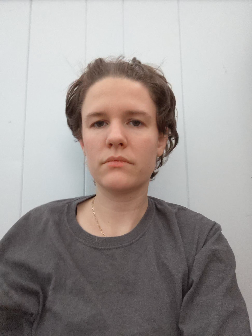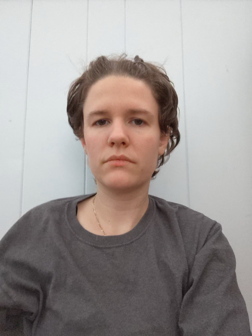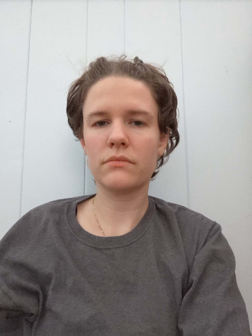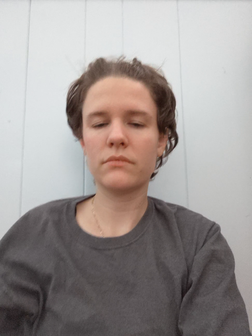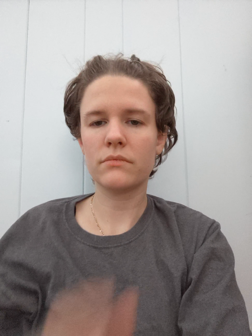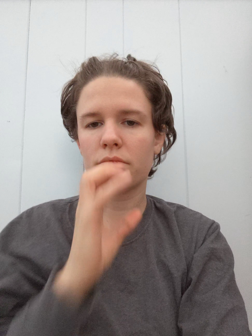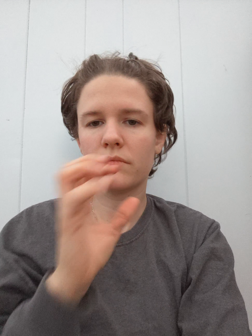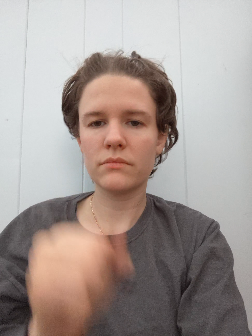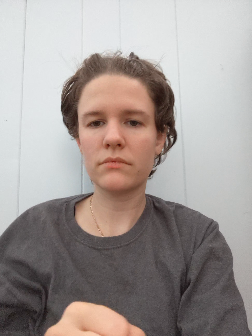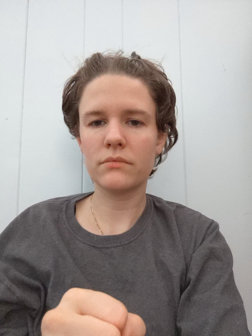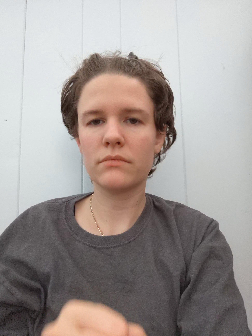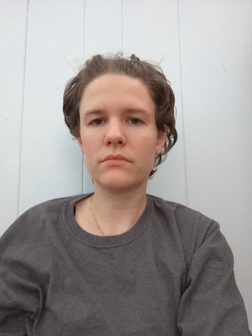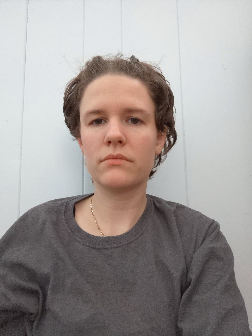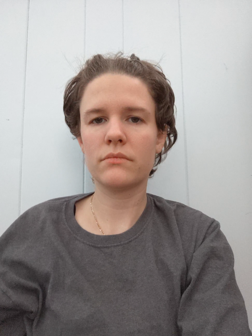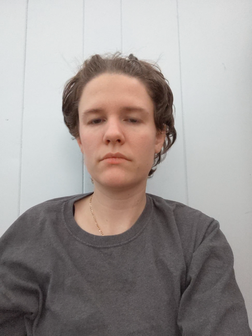old